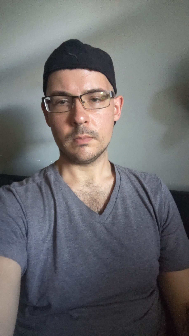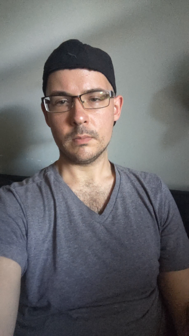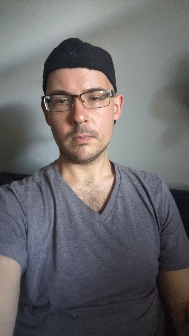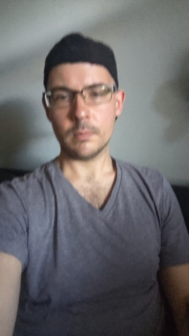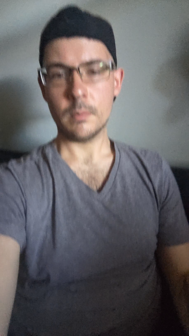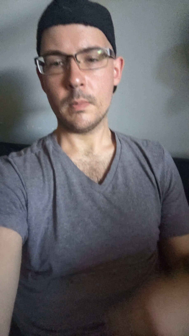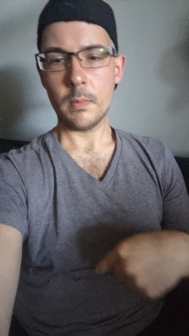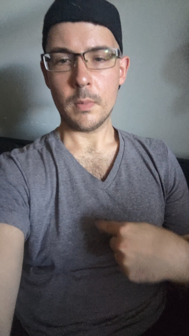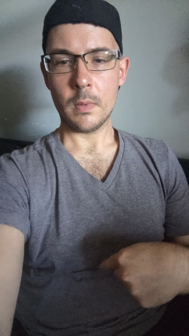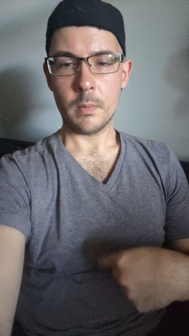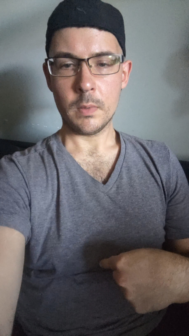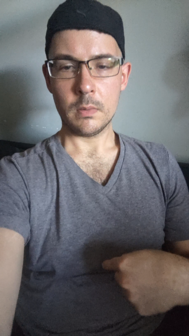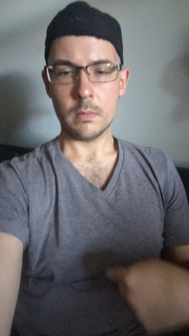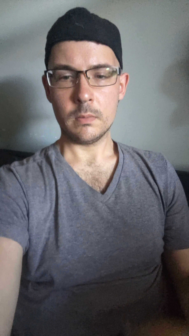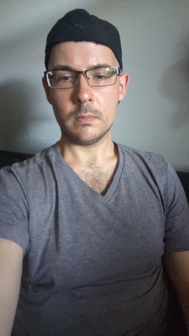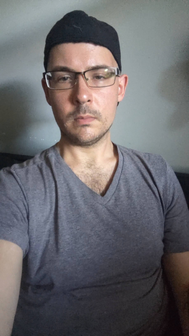belly button